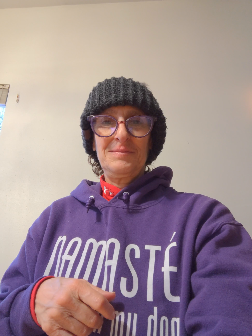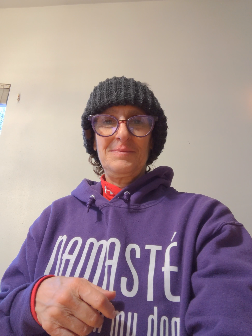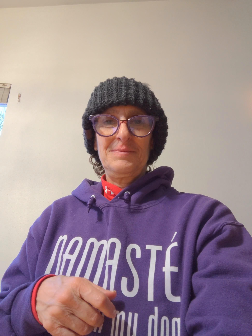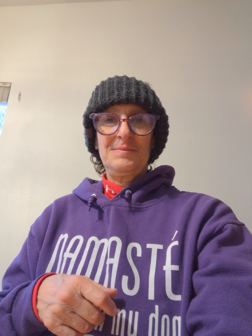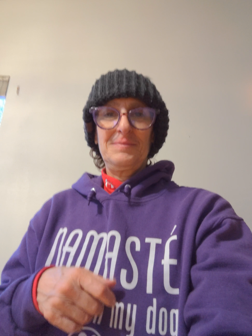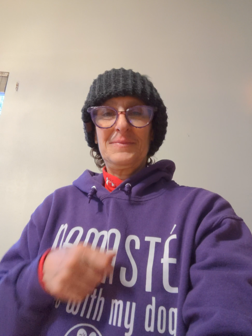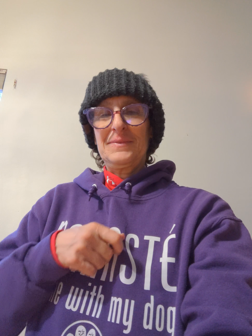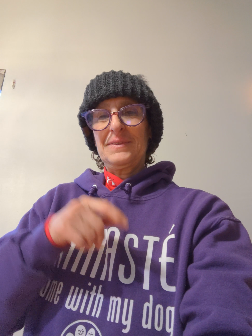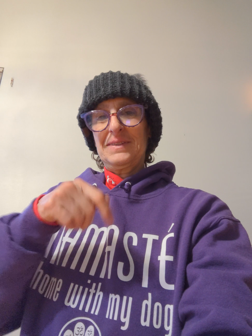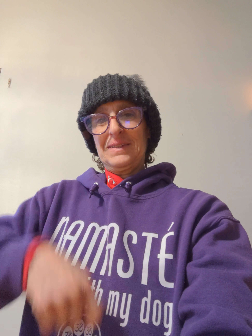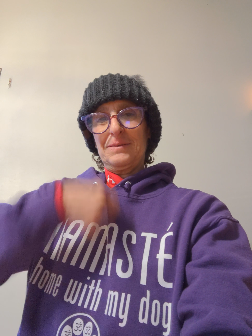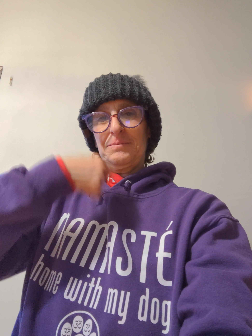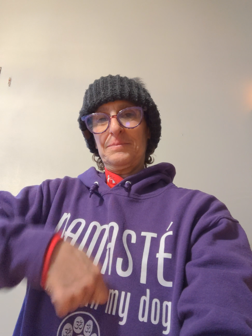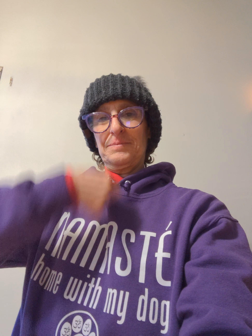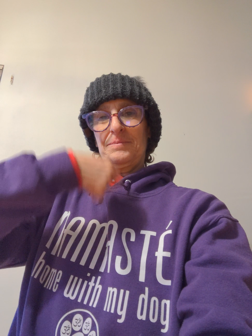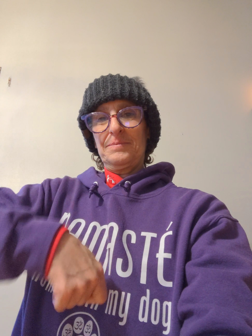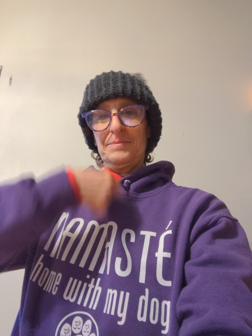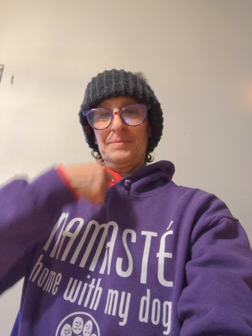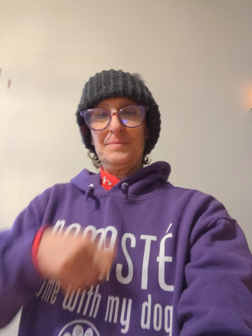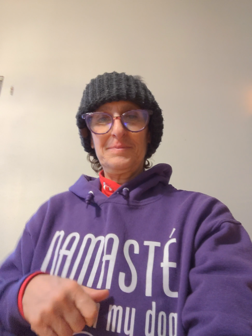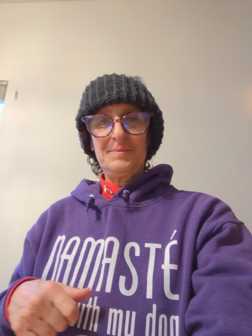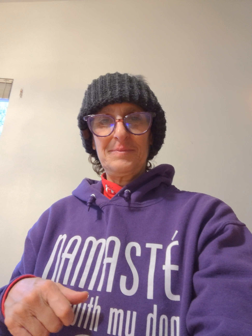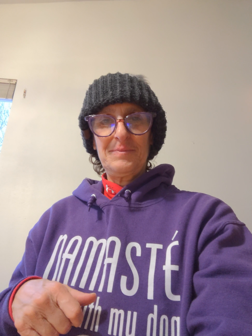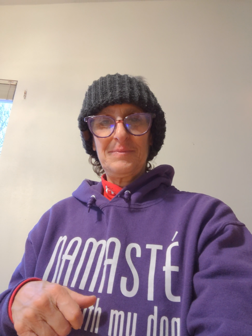zipper